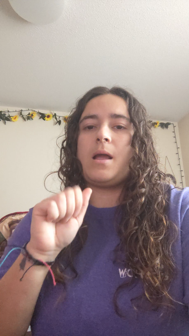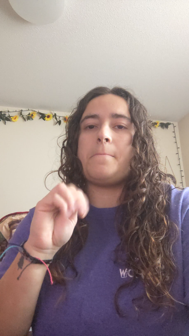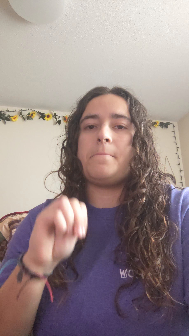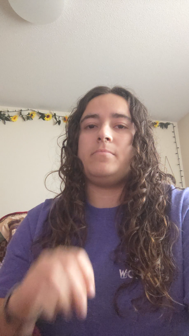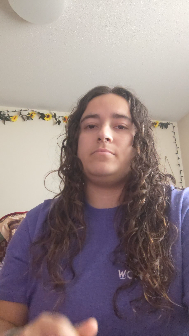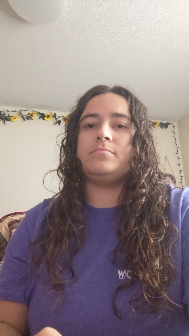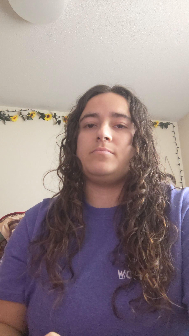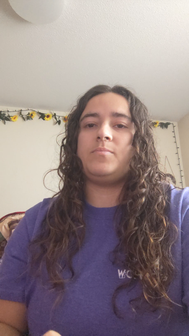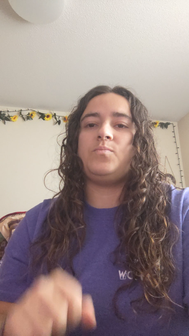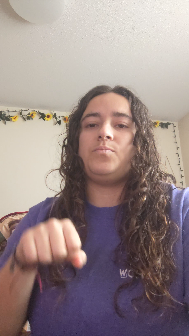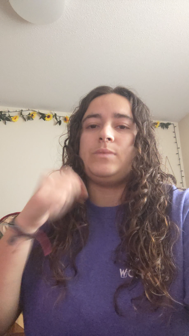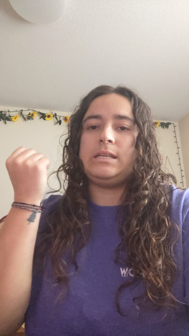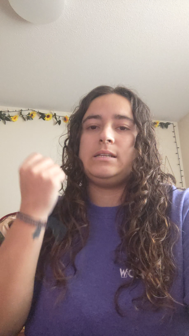break